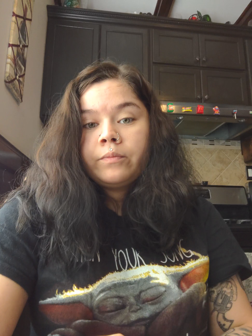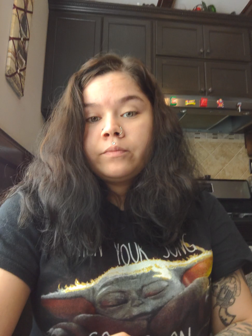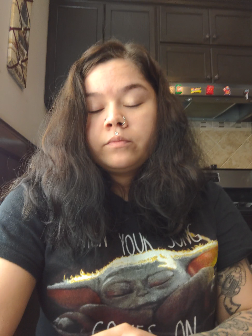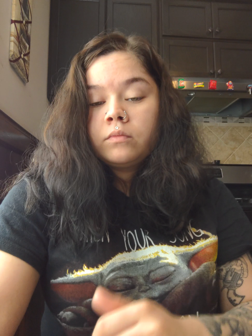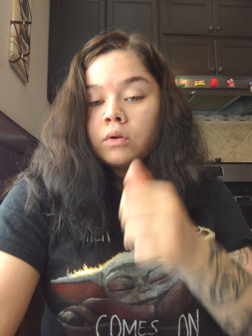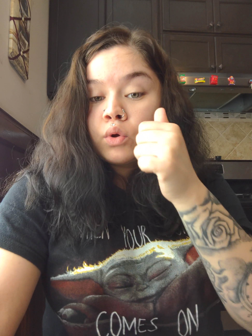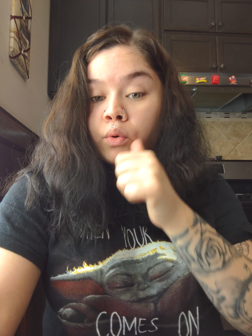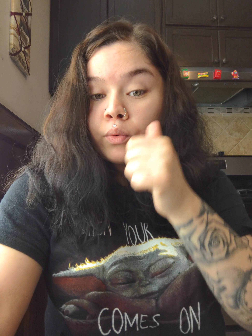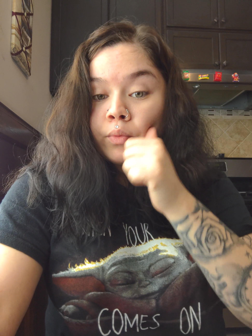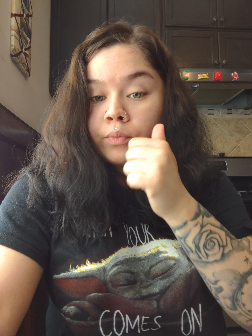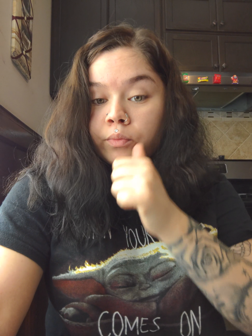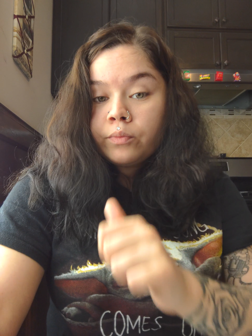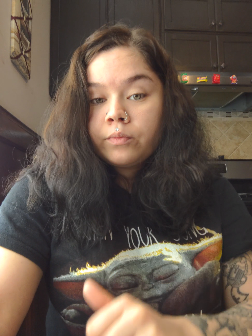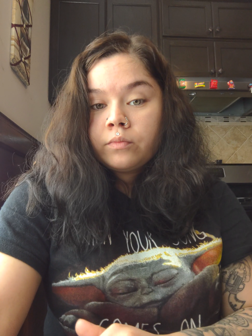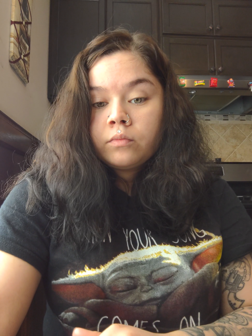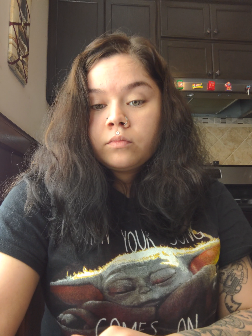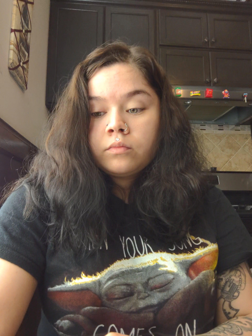girl